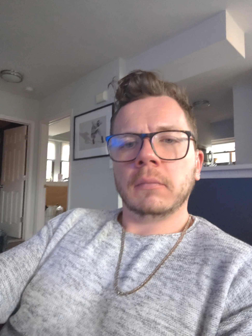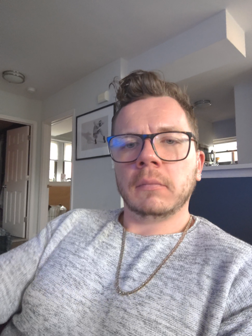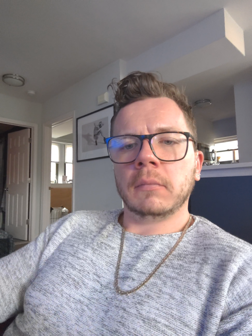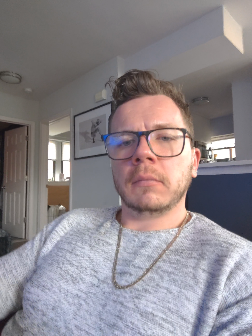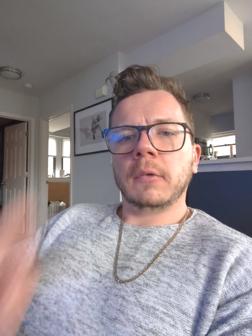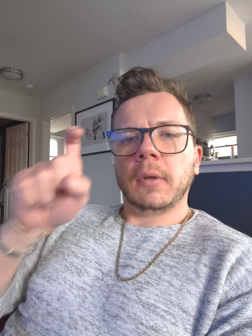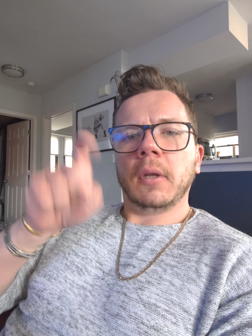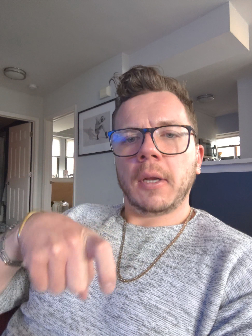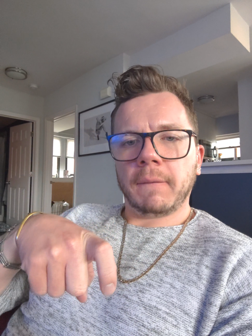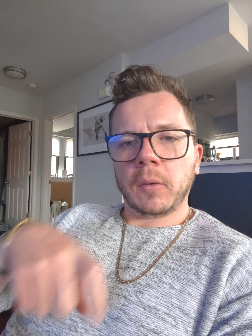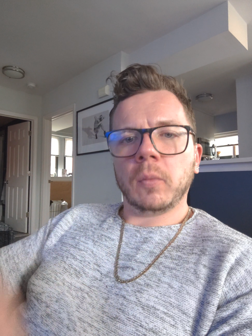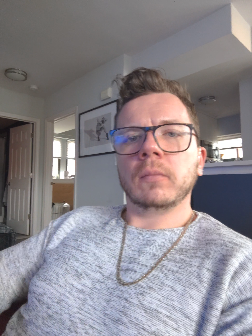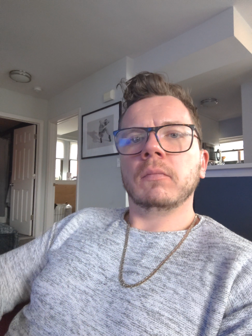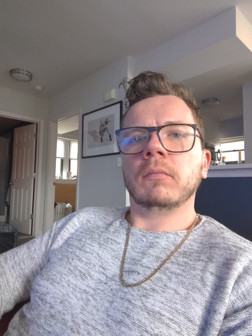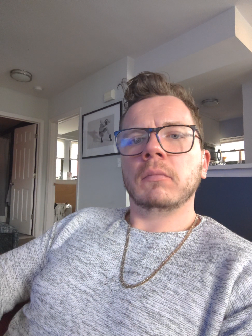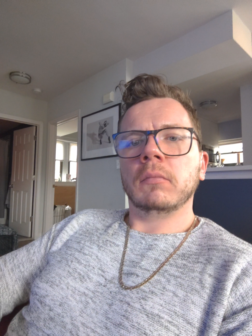have to